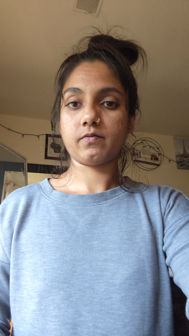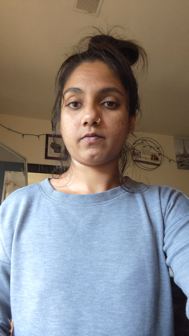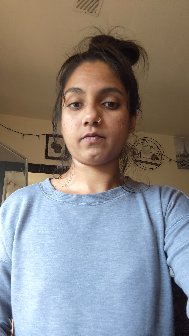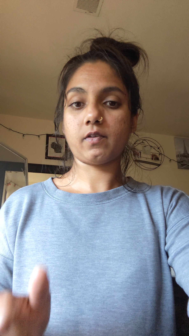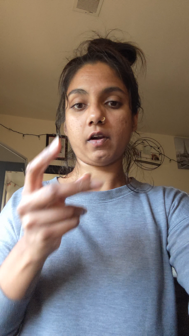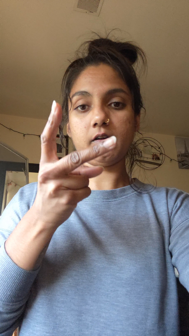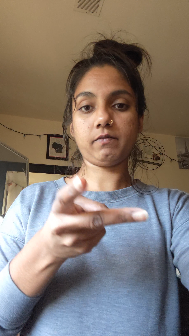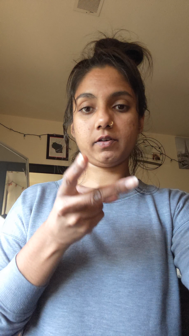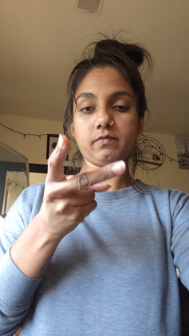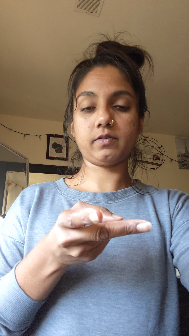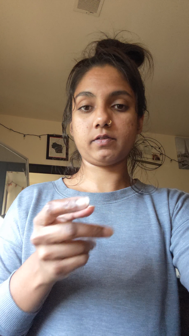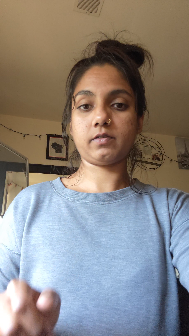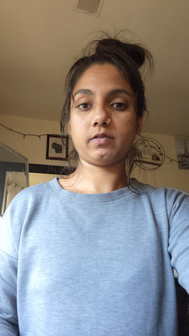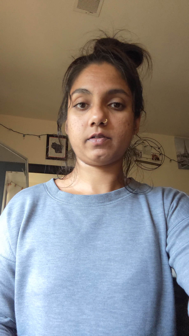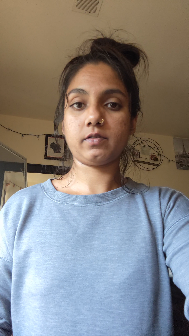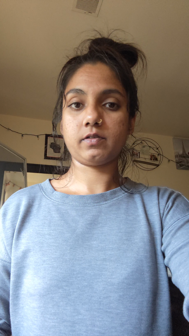careful